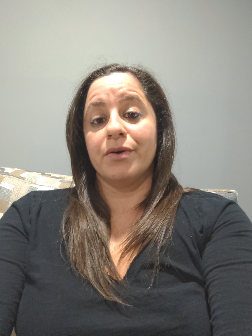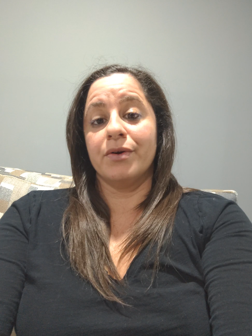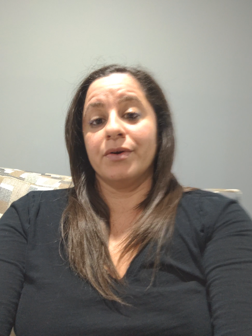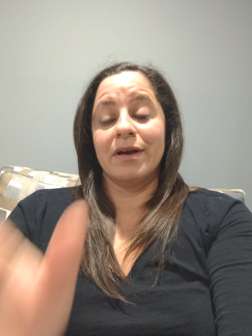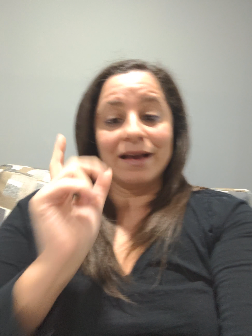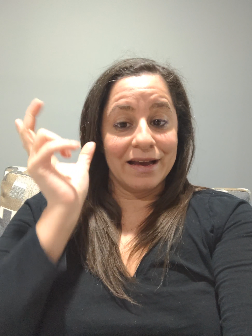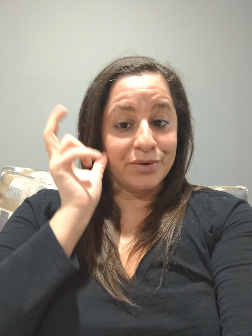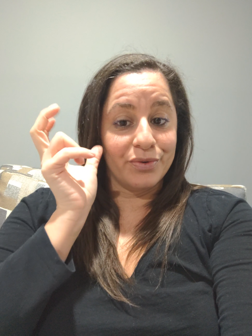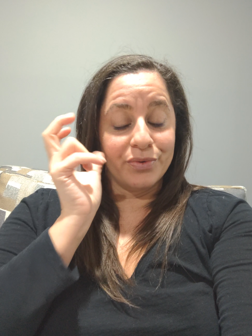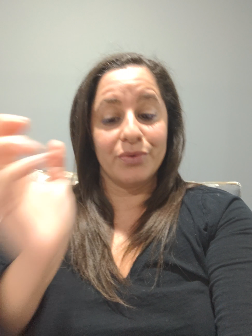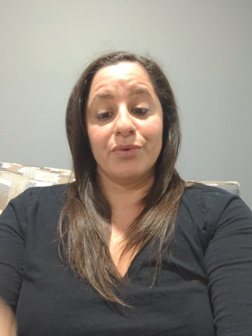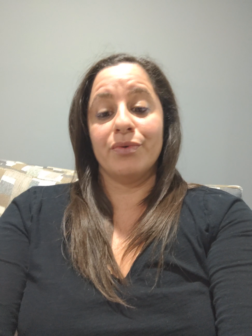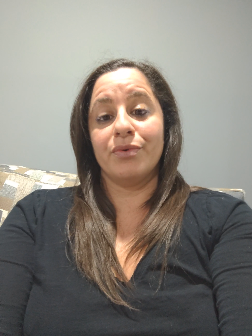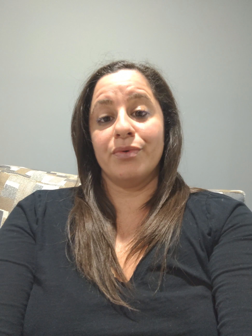hear